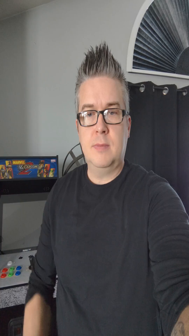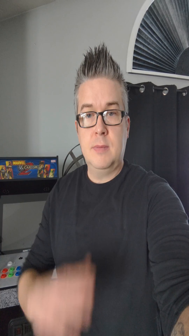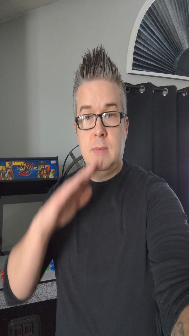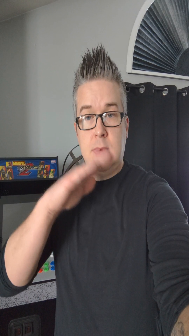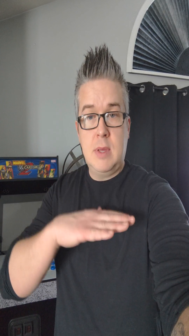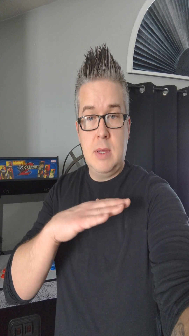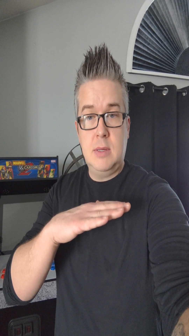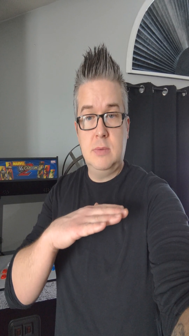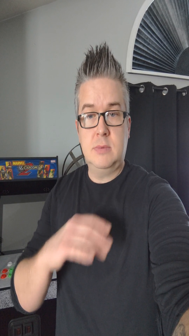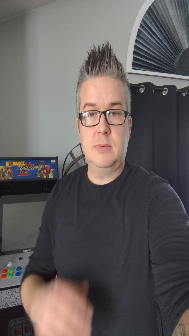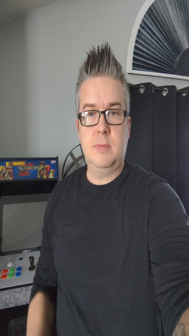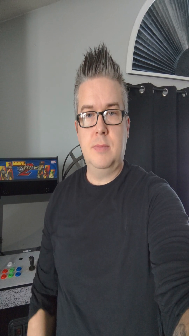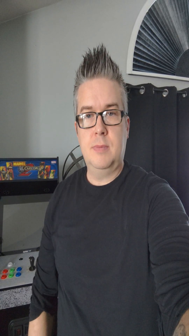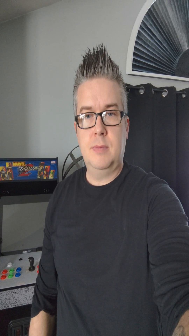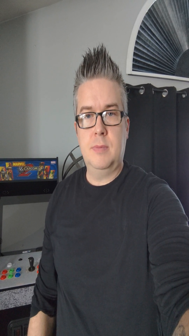on